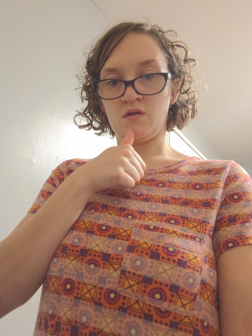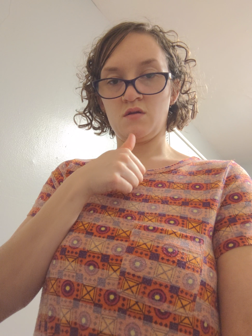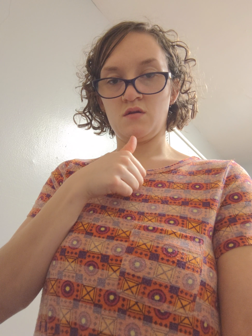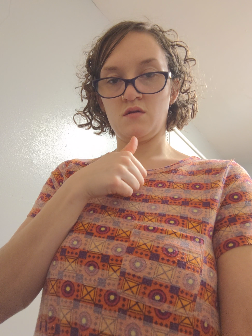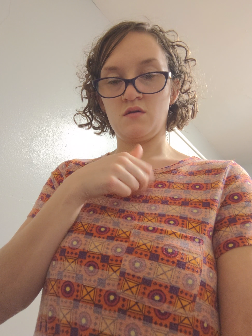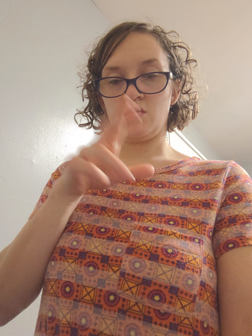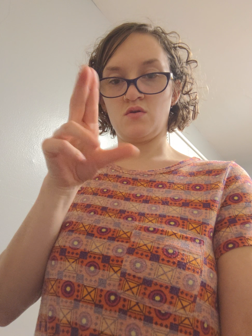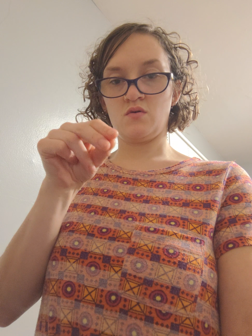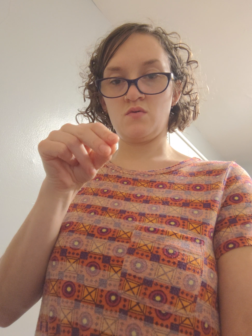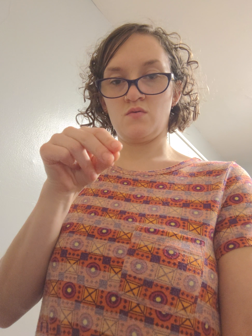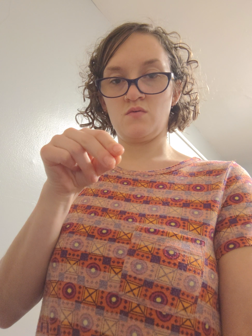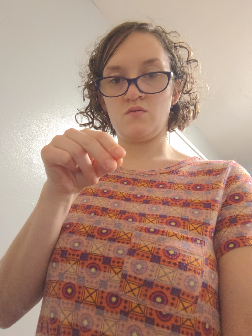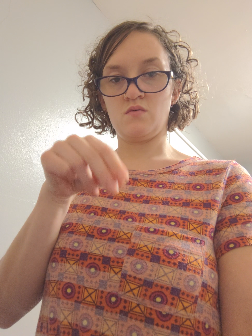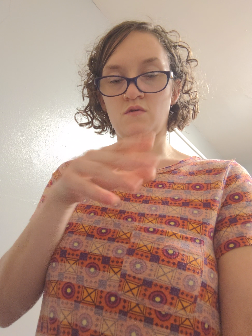no